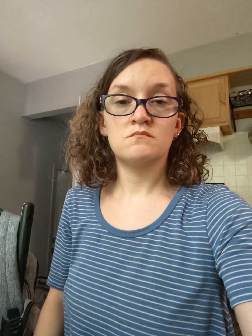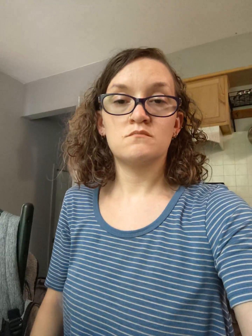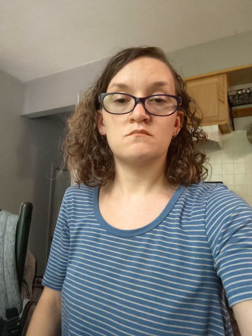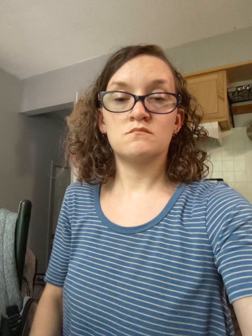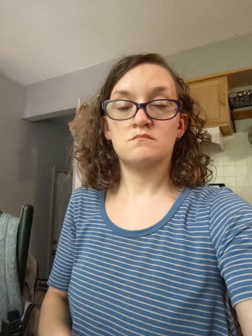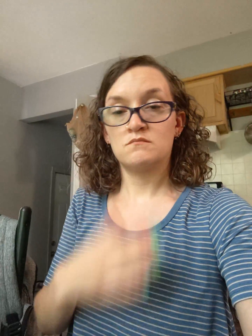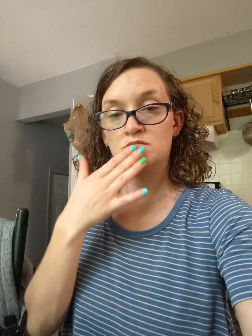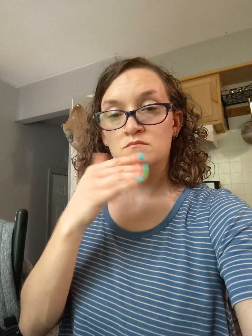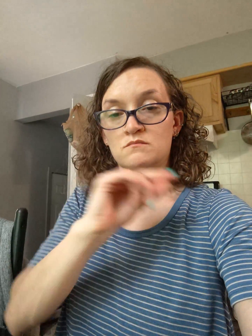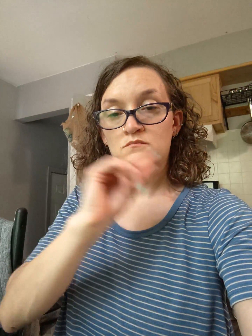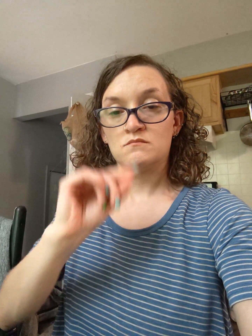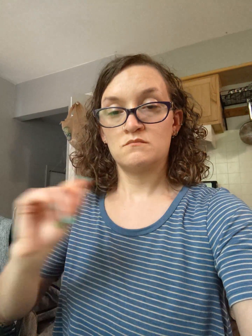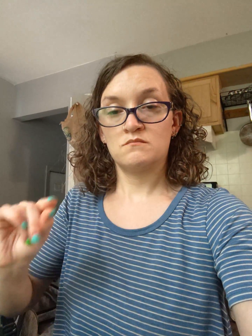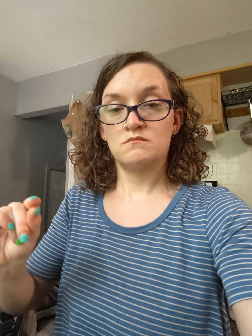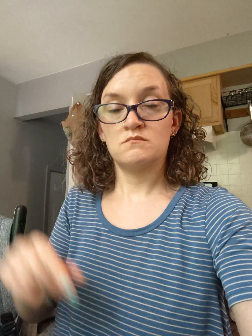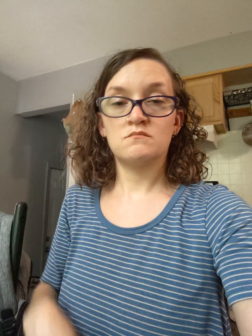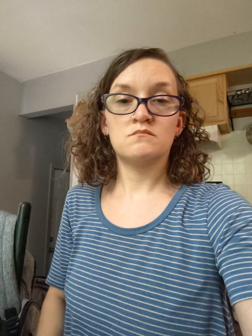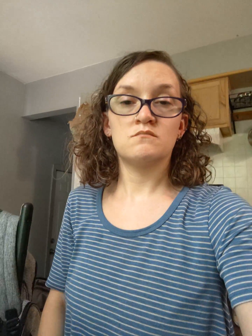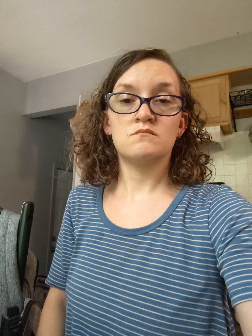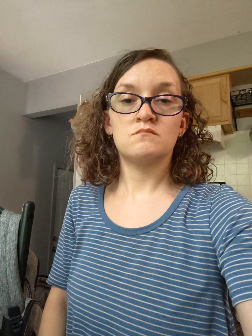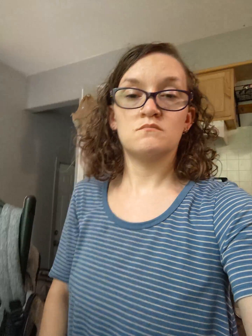crayon